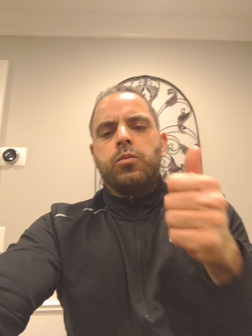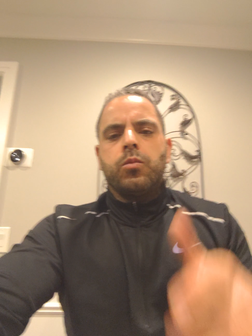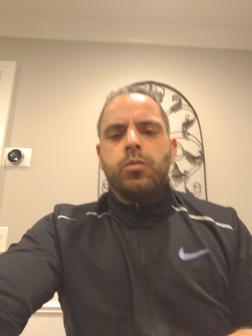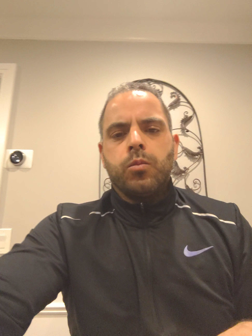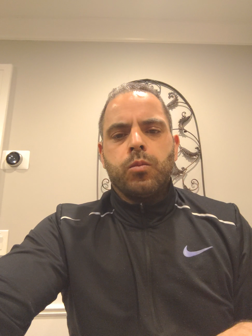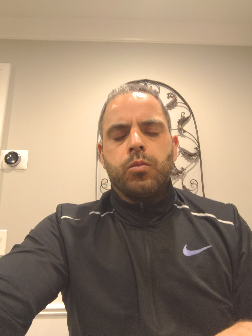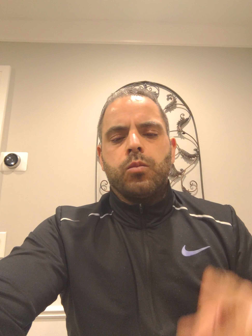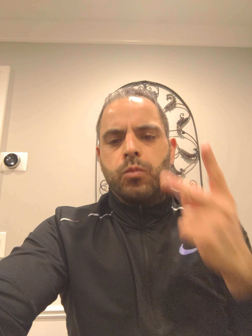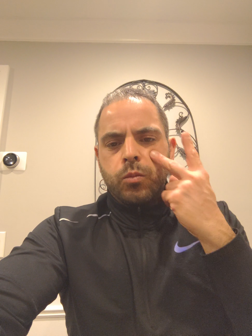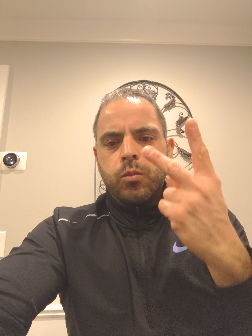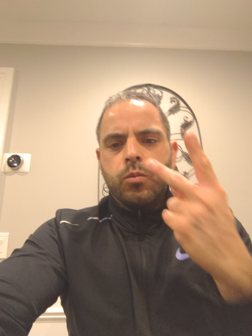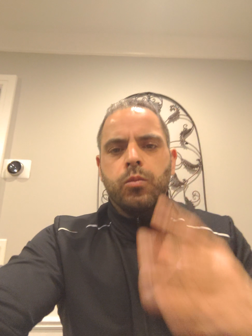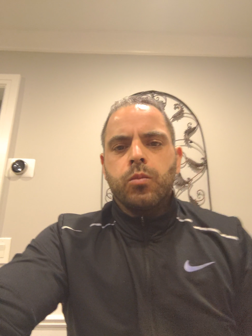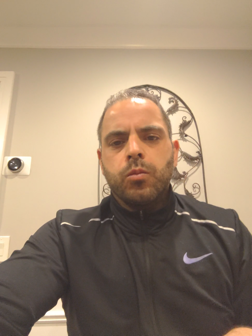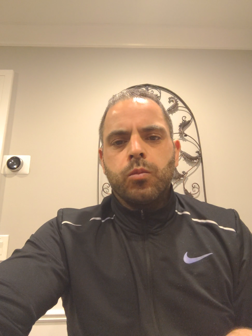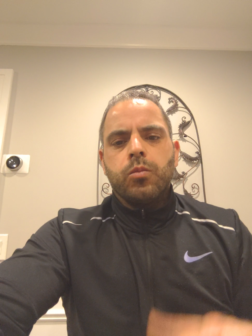look